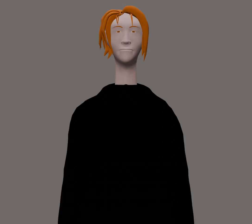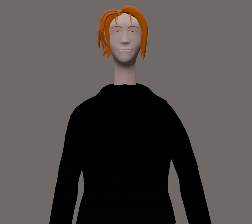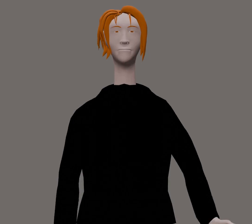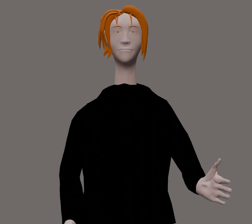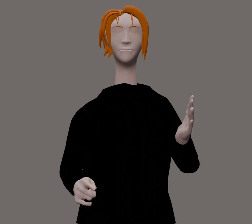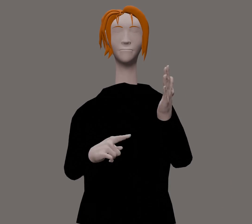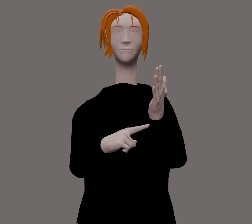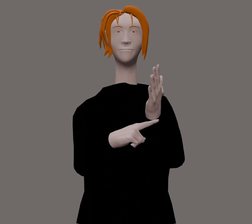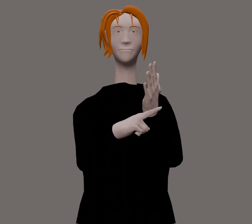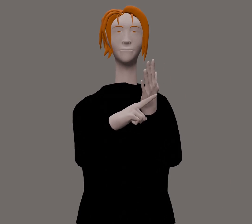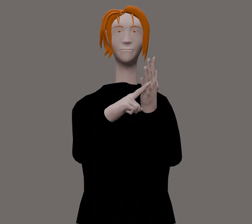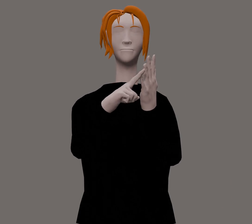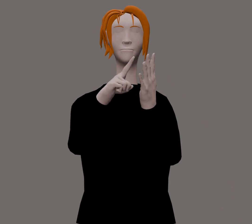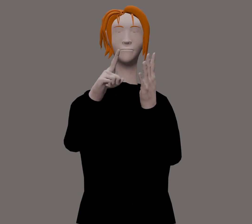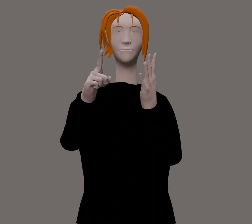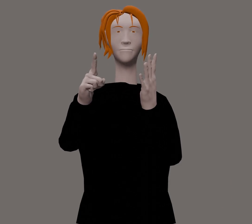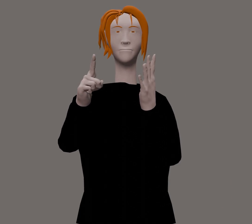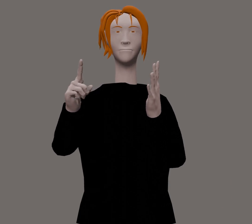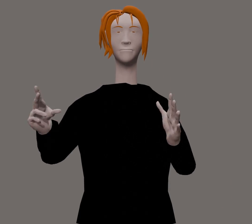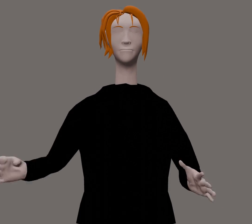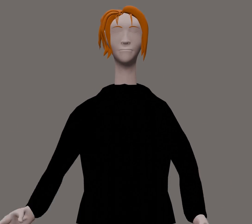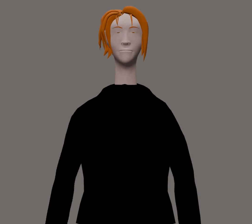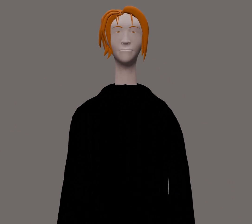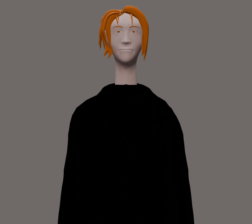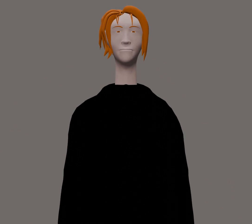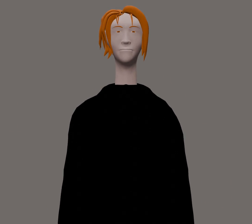Branch